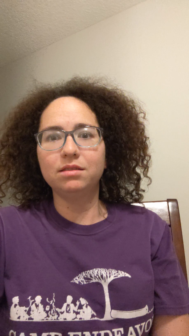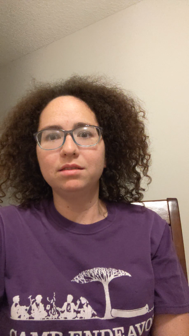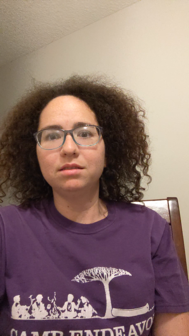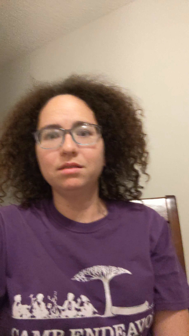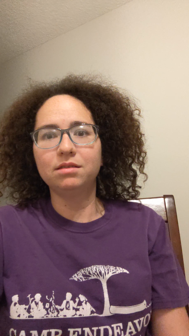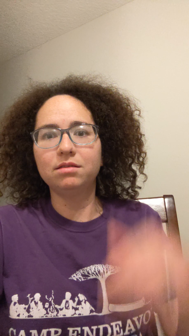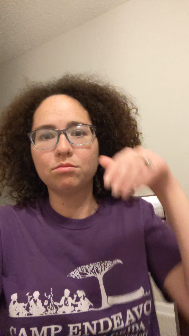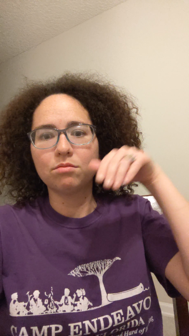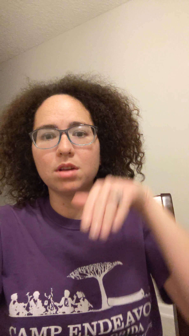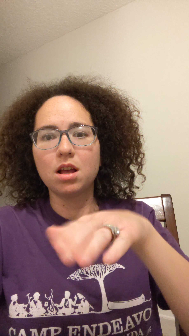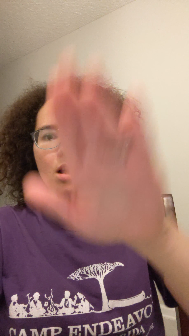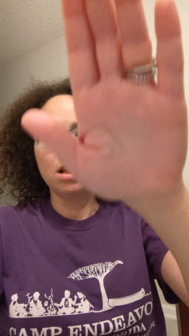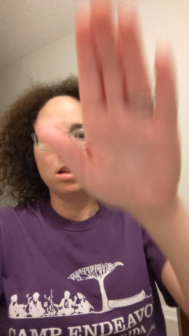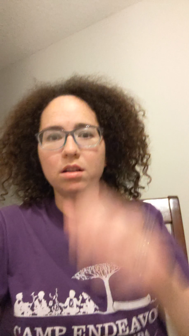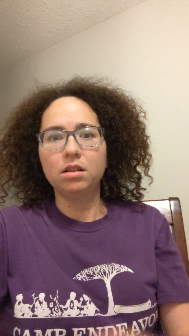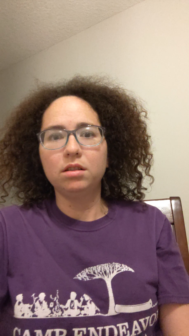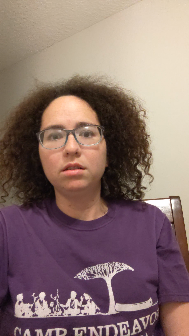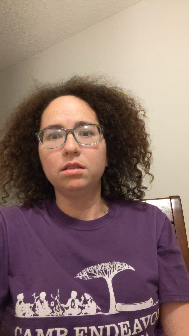enter